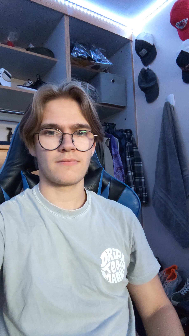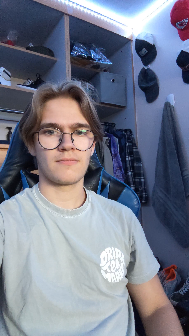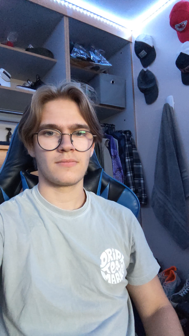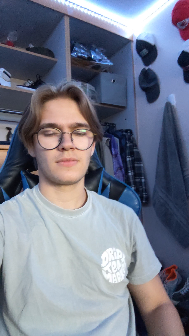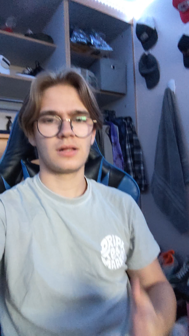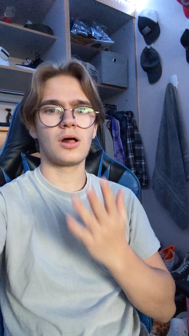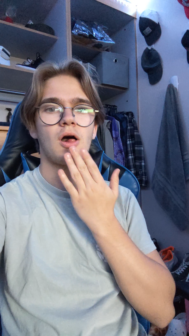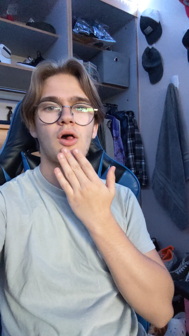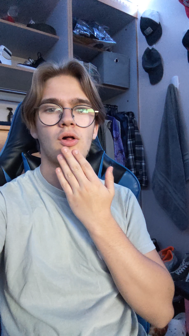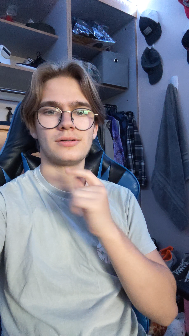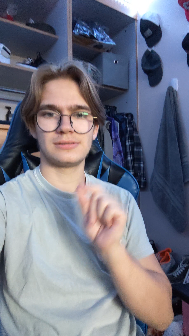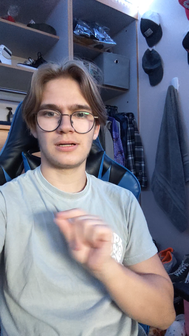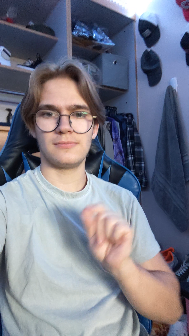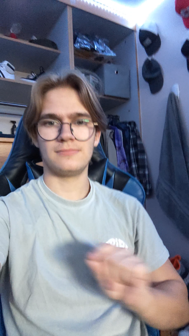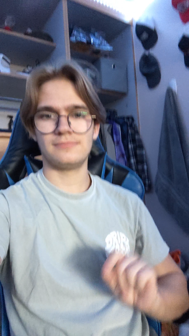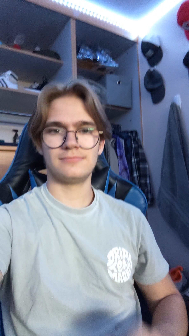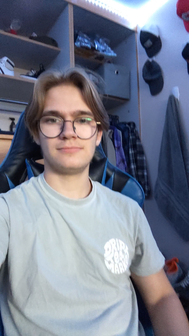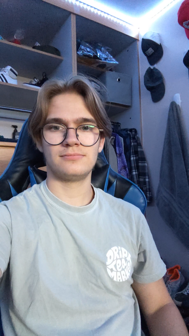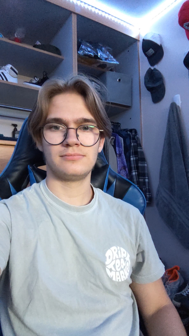crayon